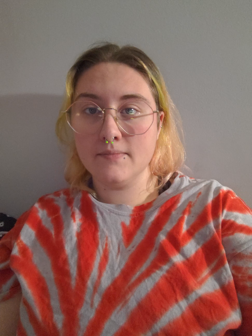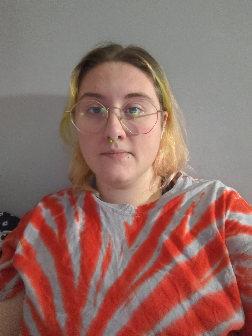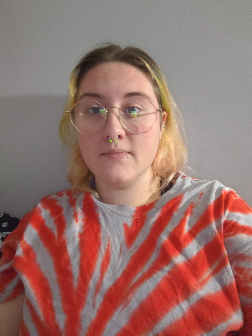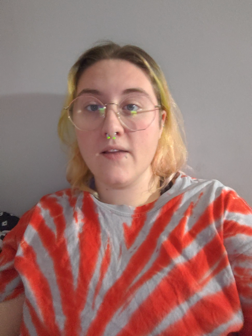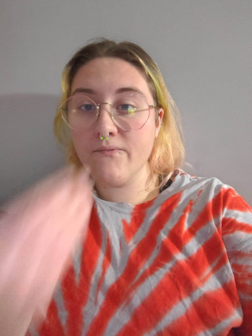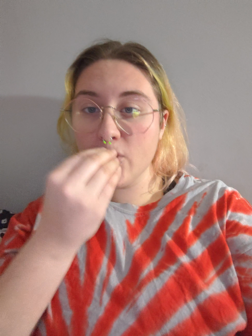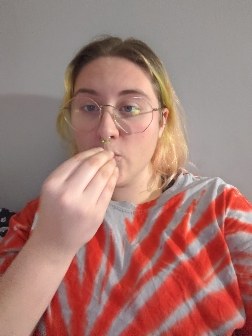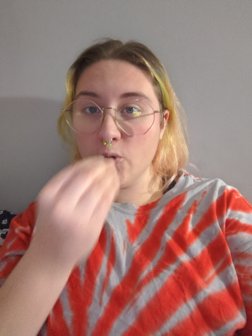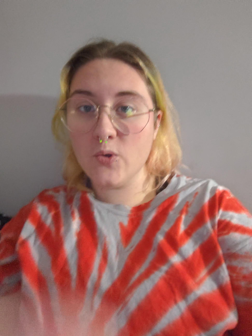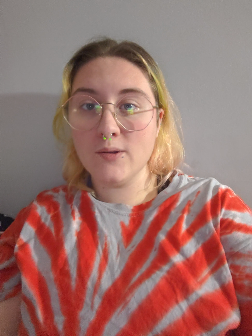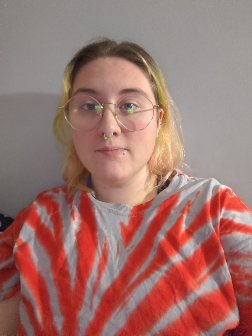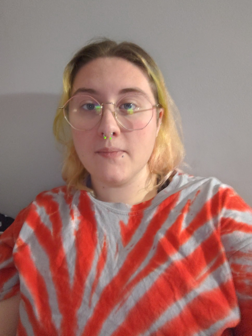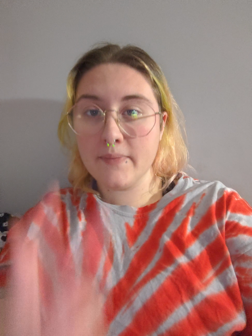food